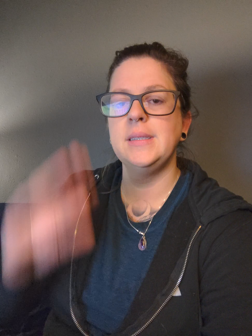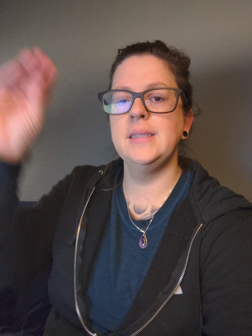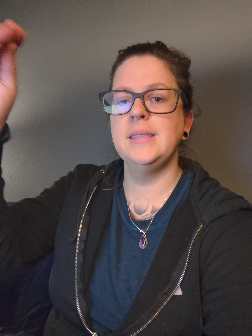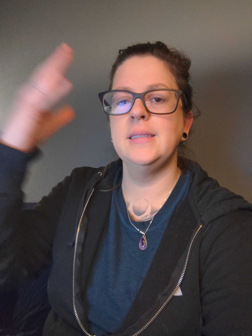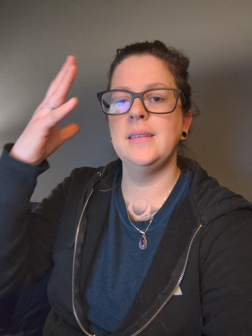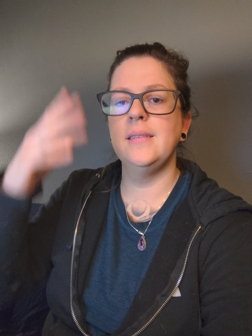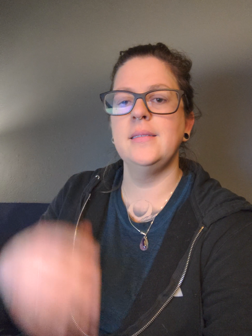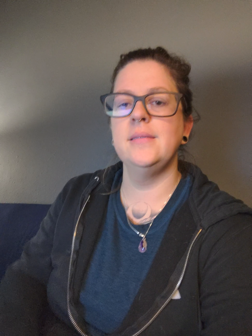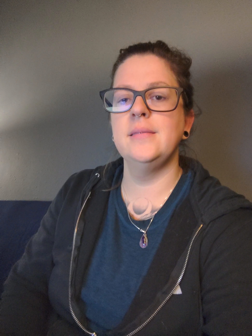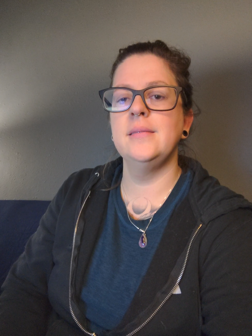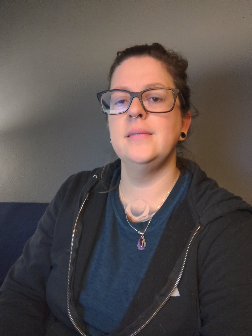sun